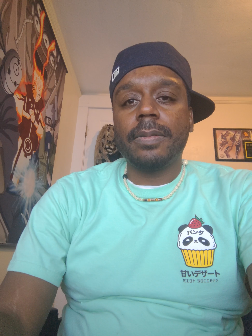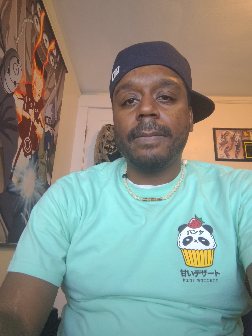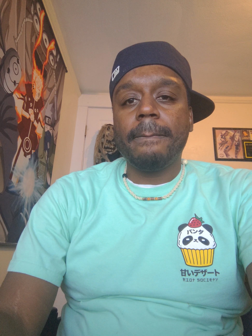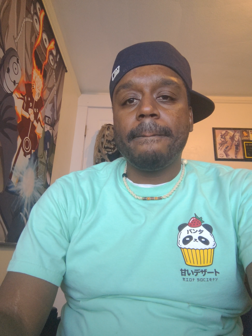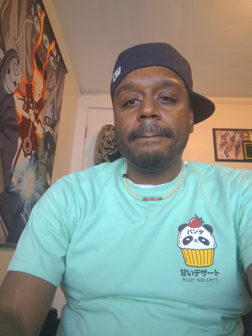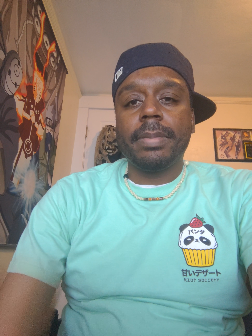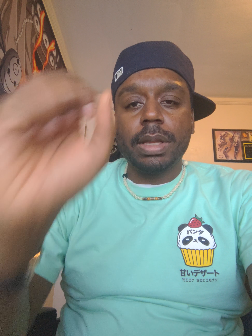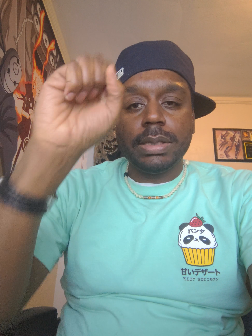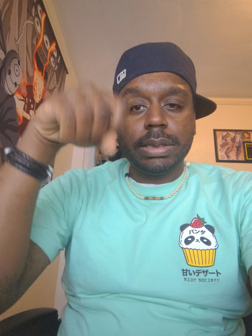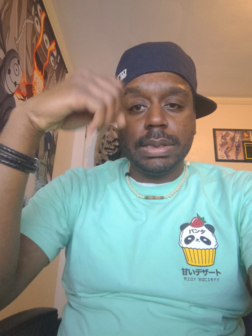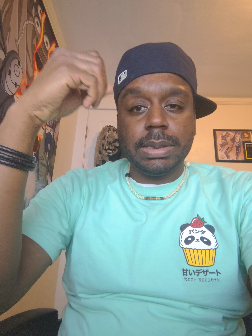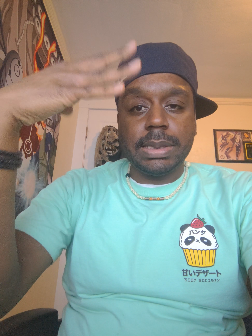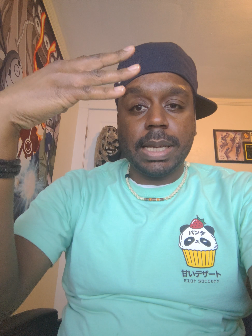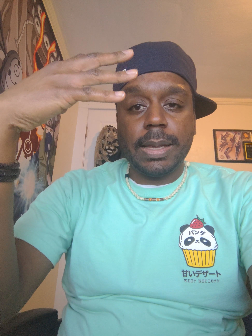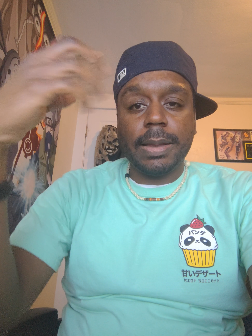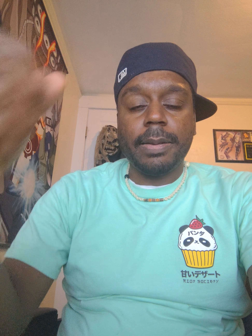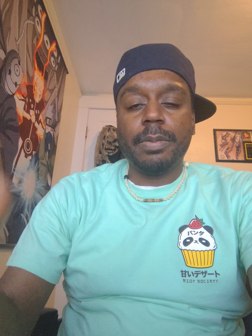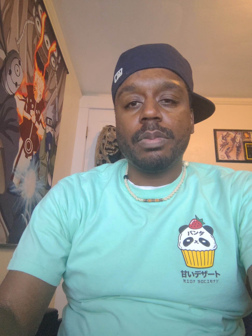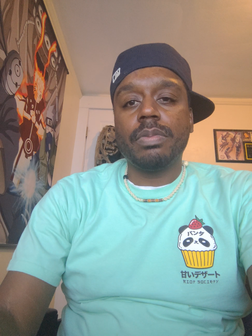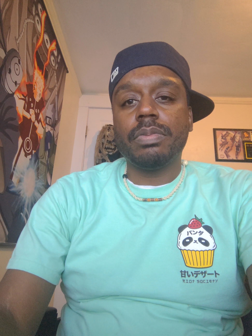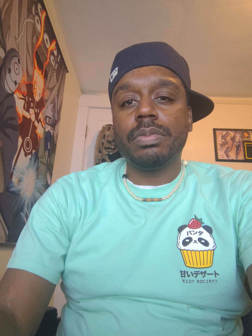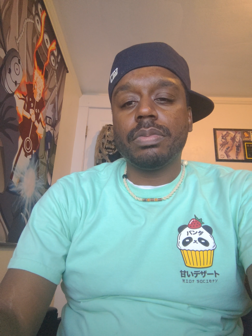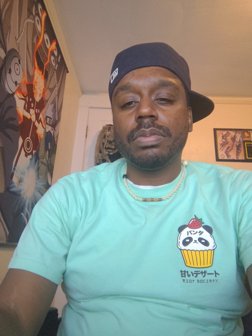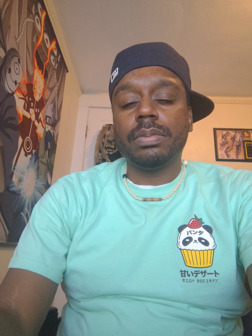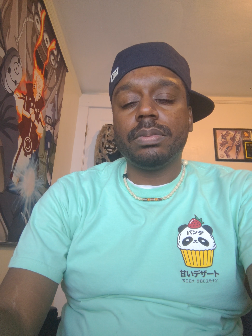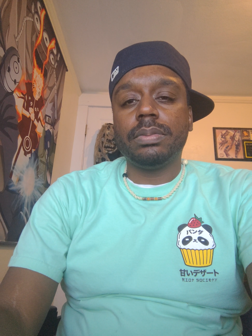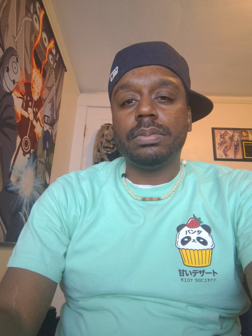sun